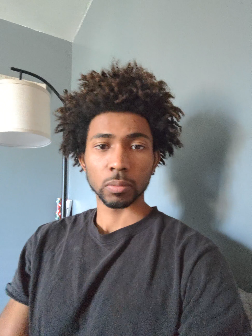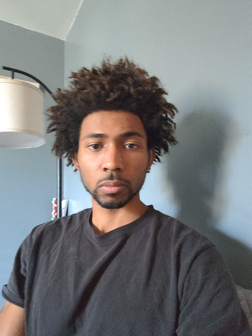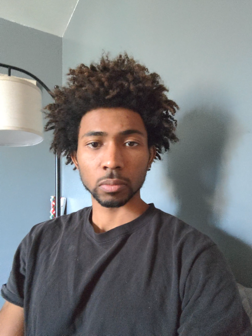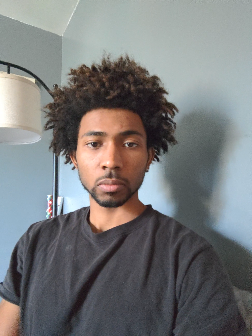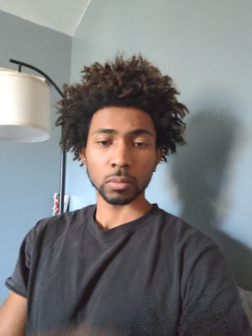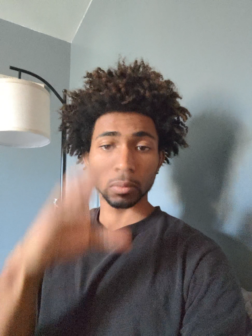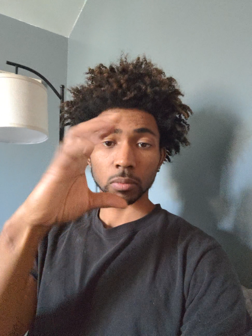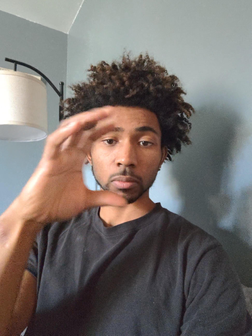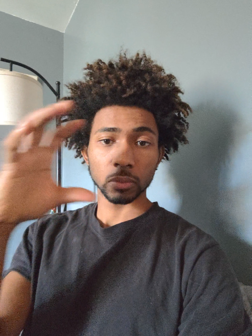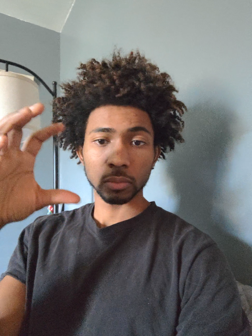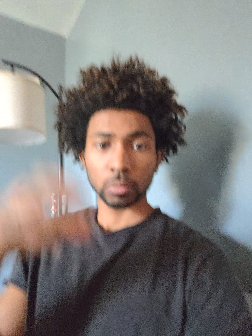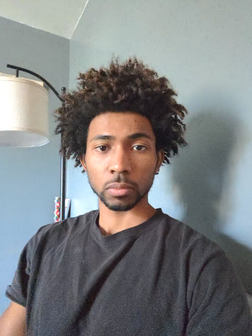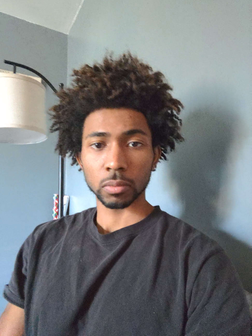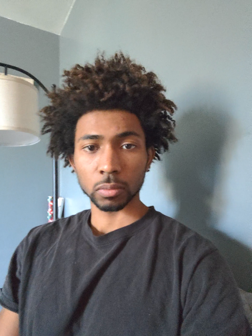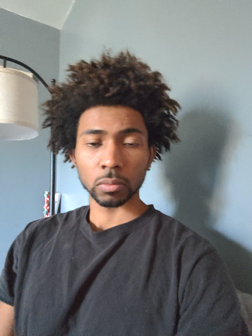cloud